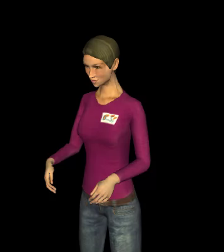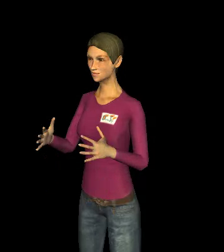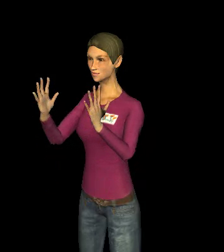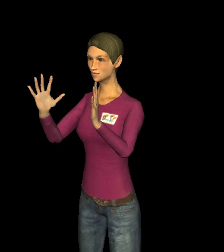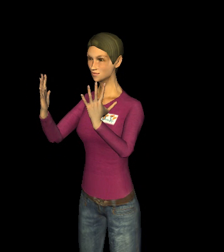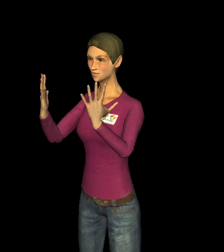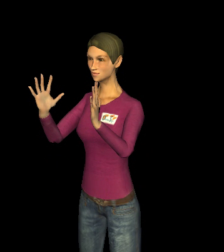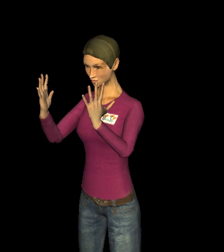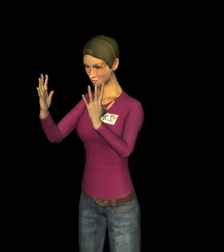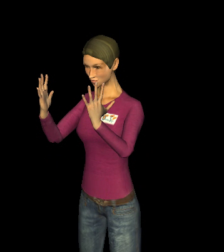أحسنت